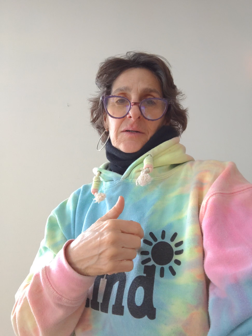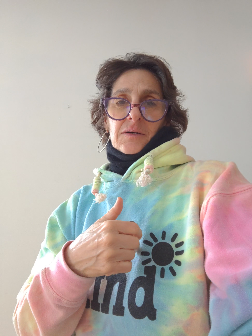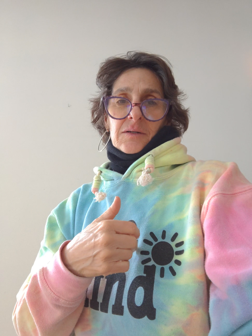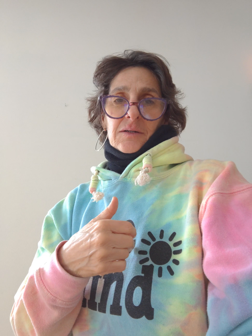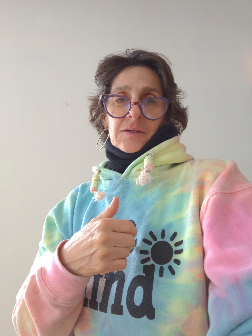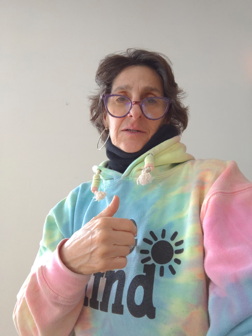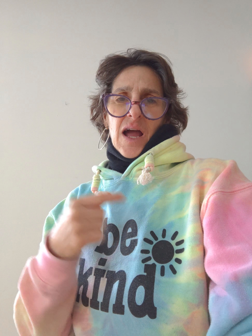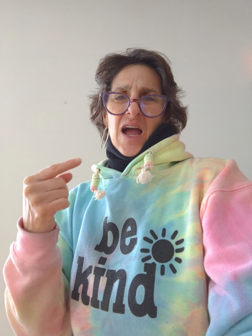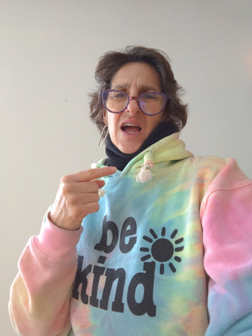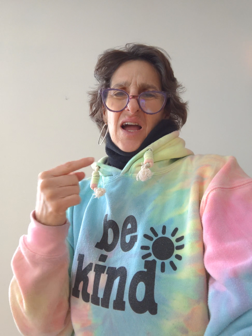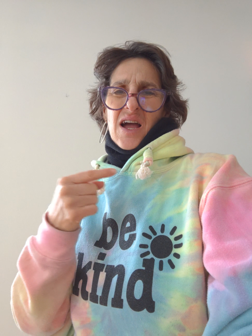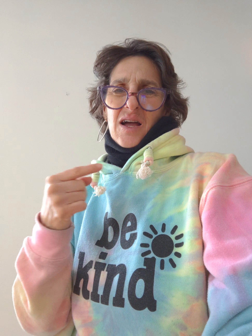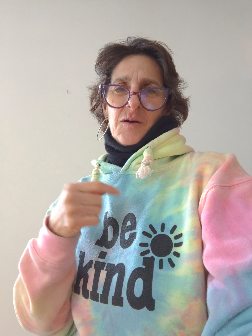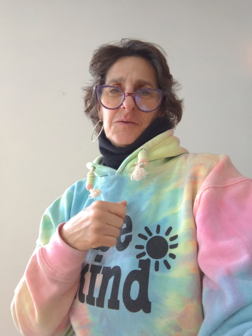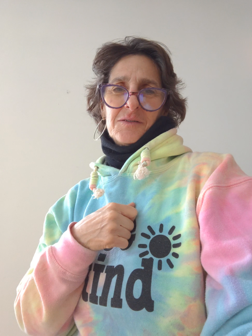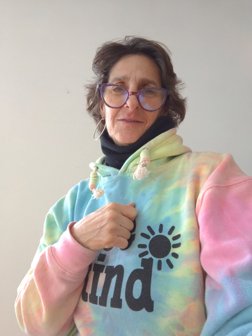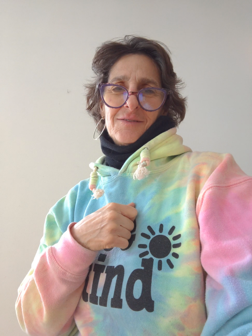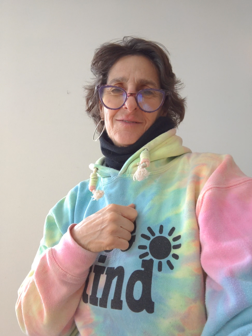owie